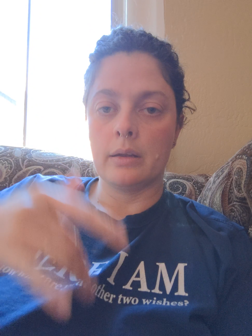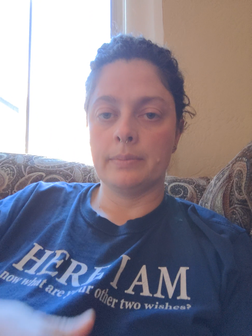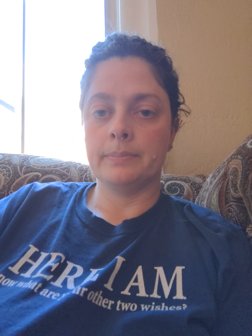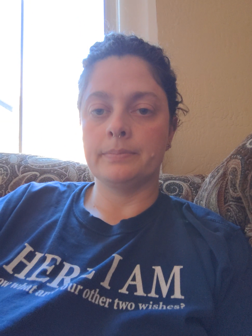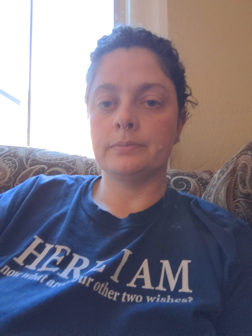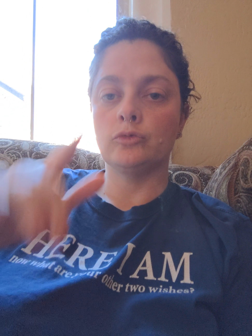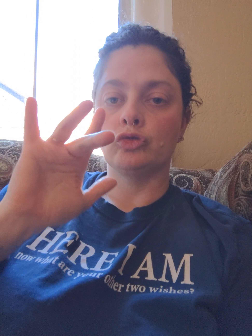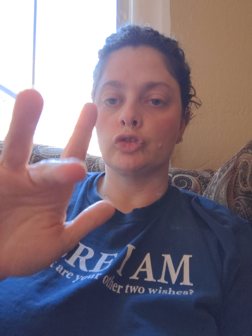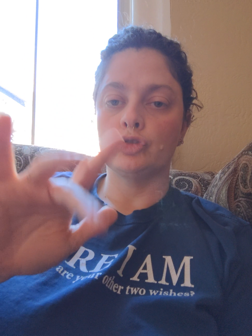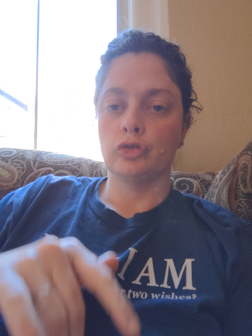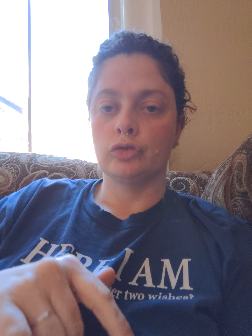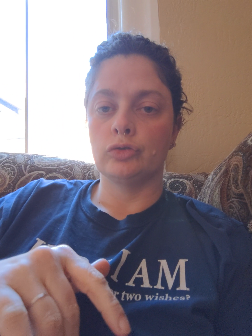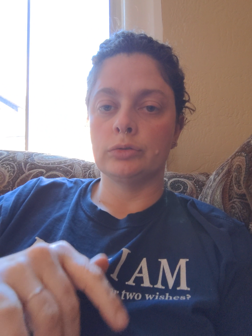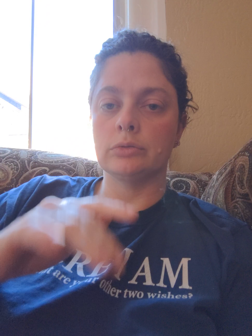touch